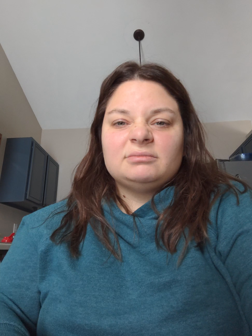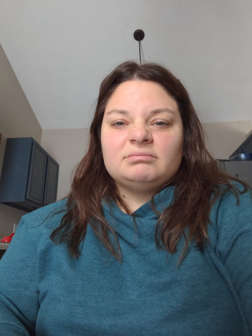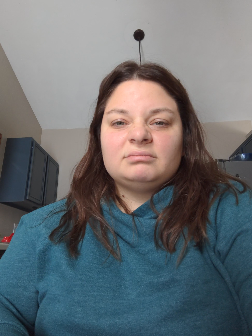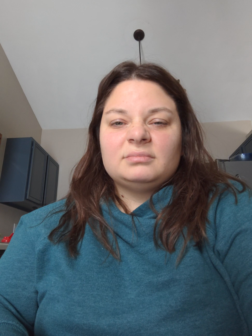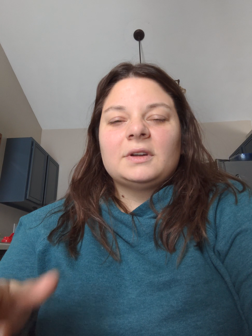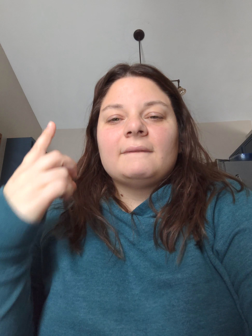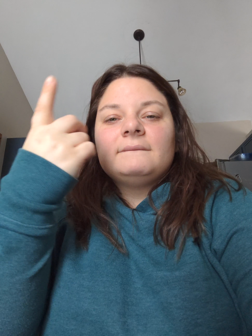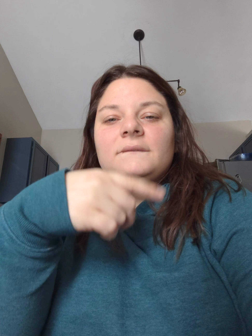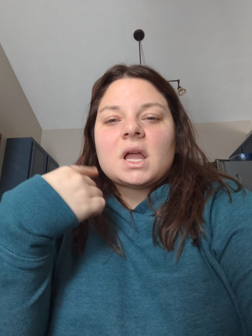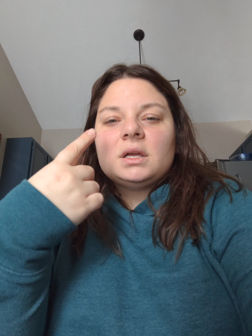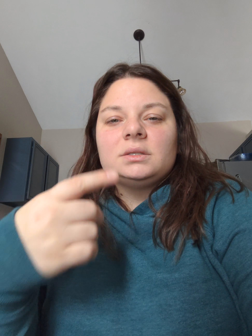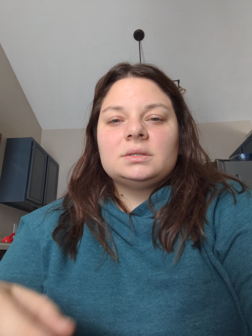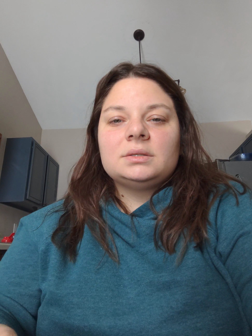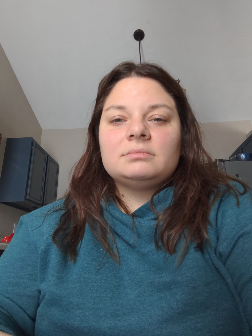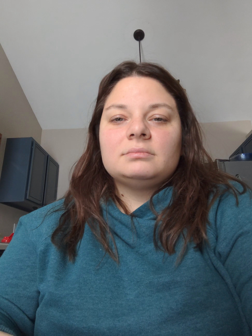face